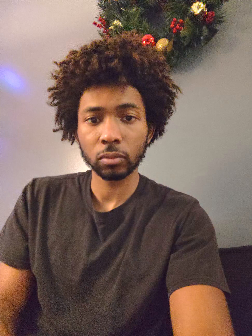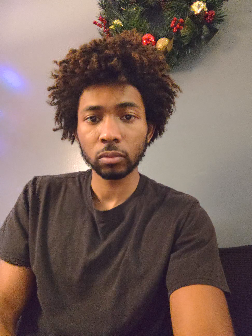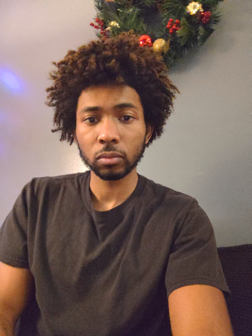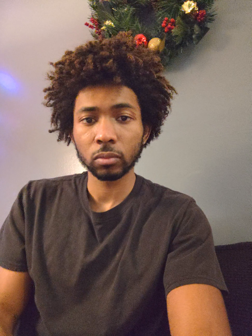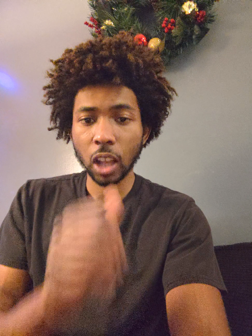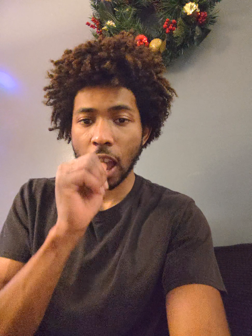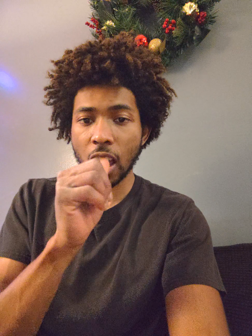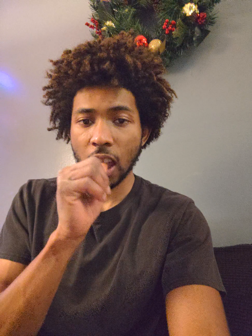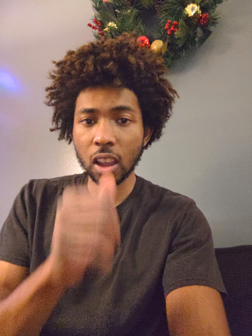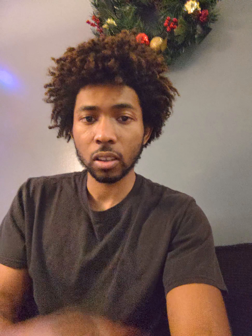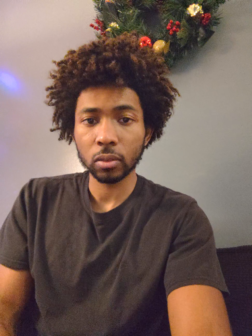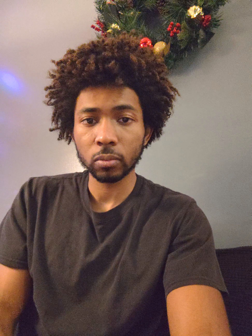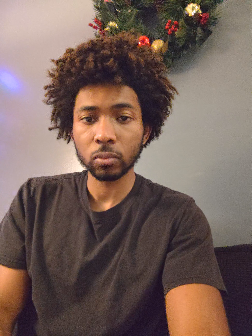nuts